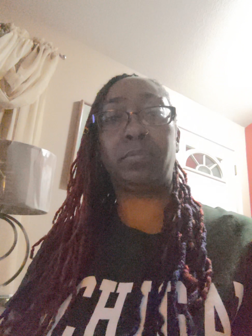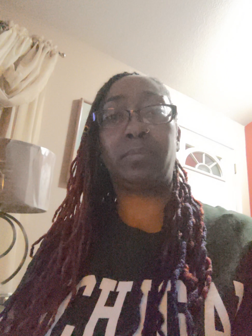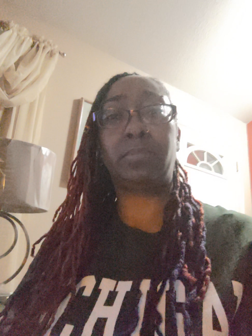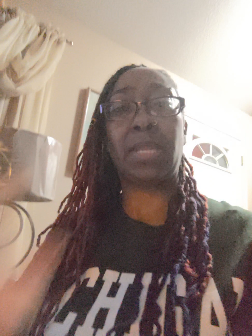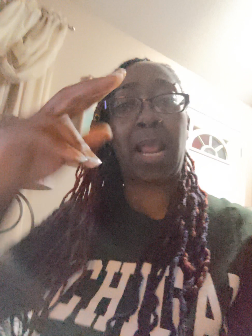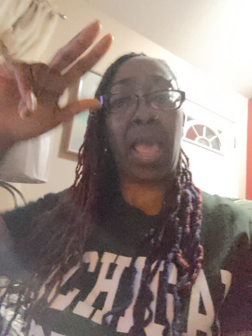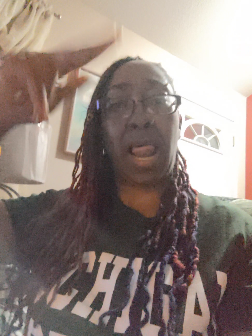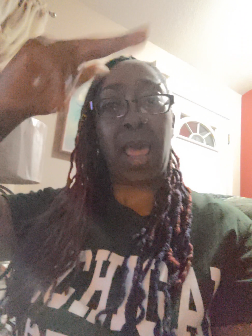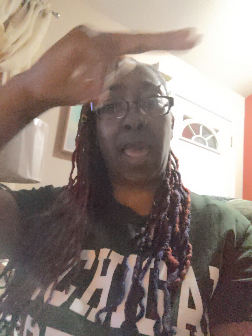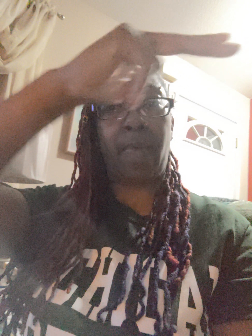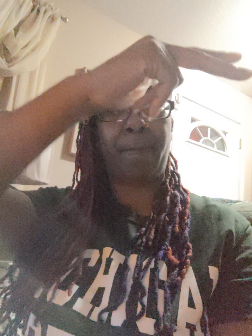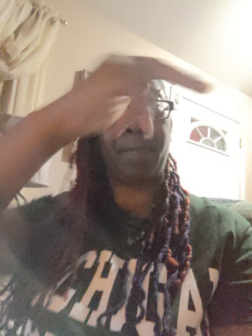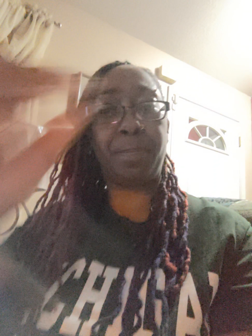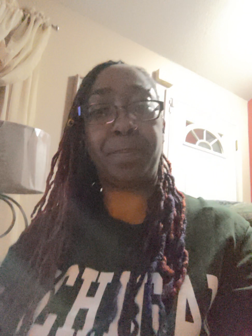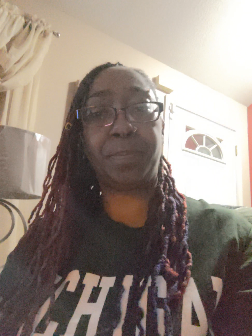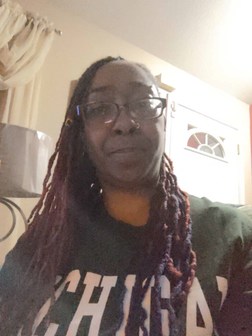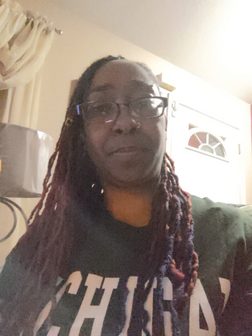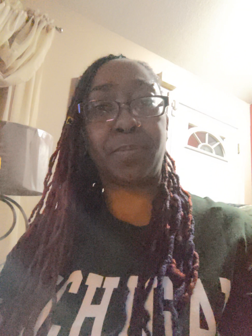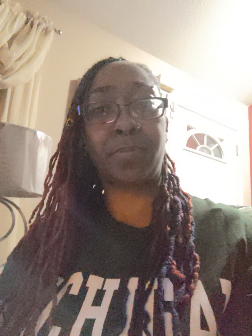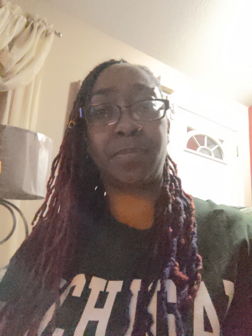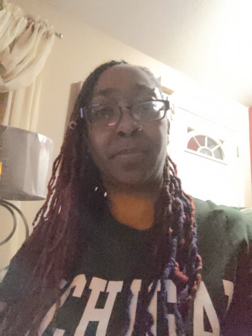helicopter